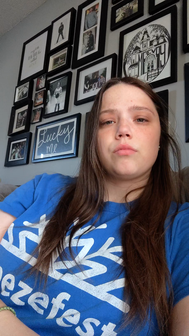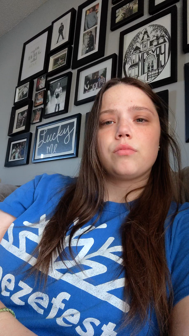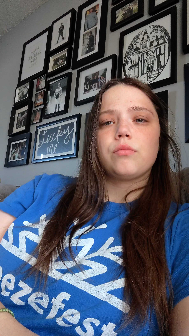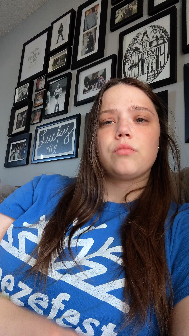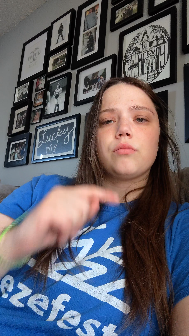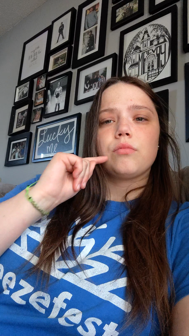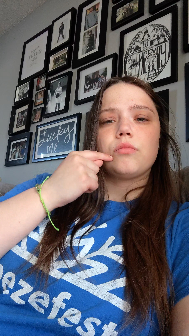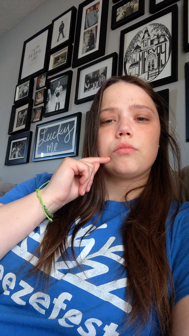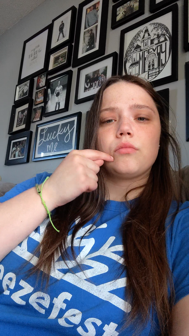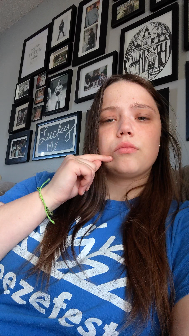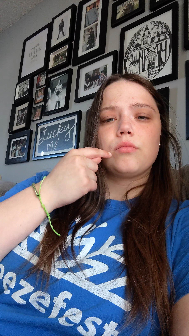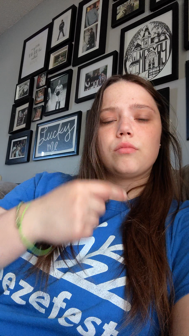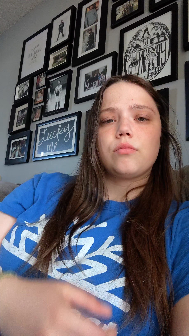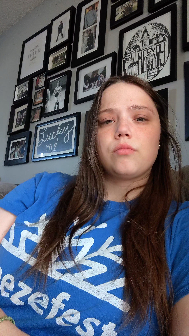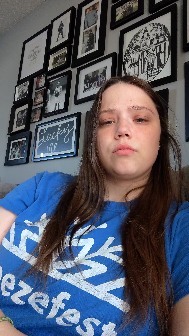candy